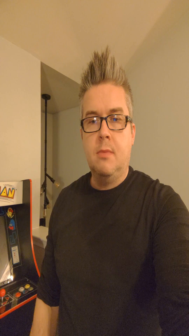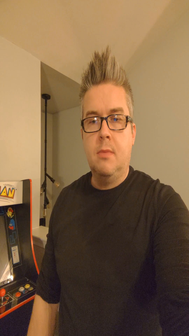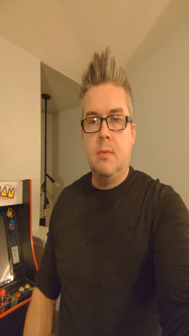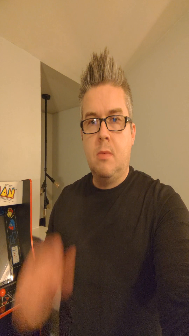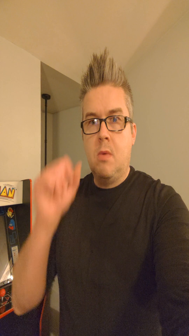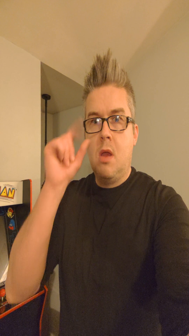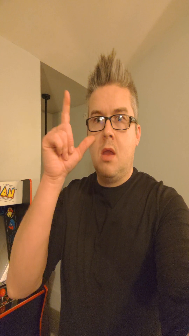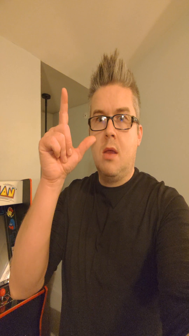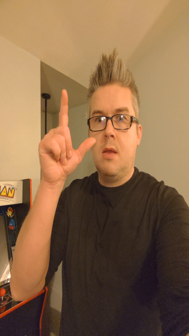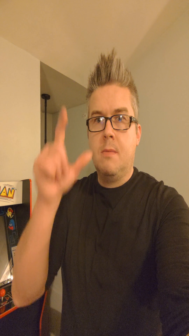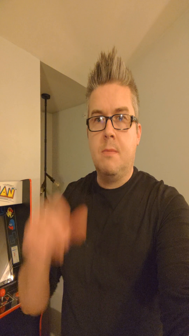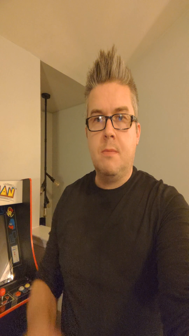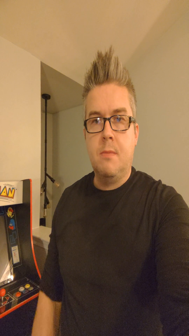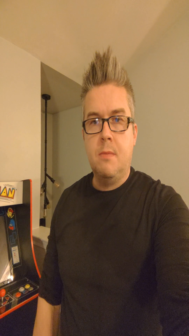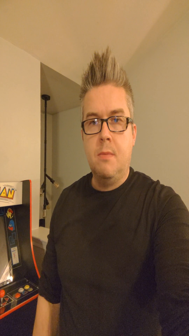awake